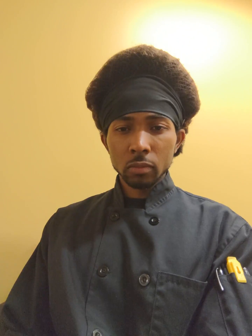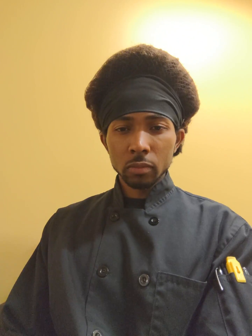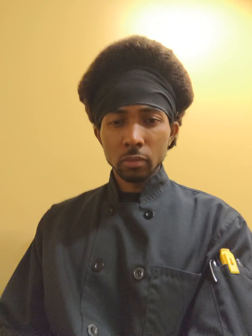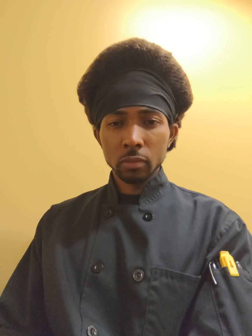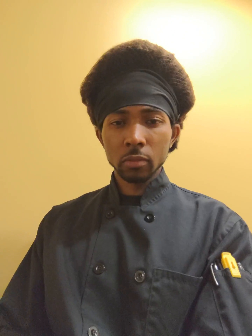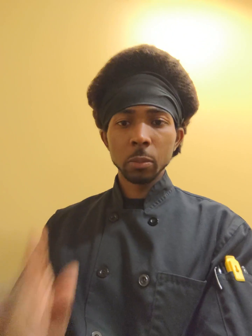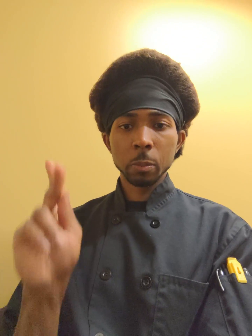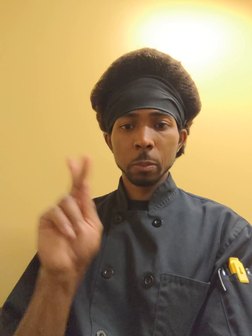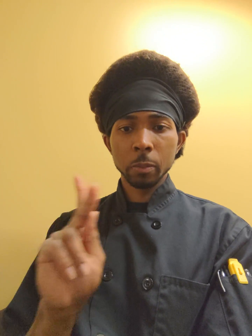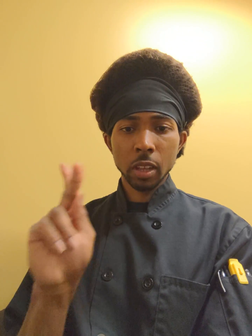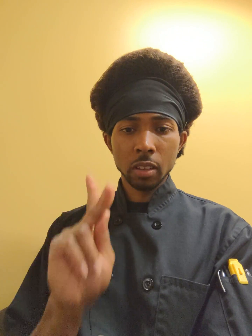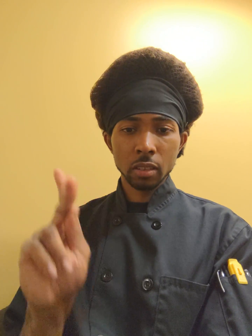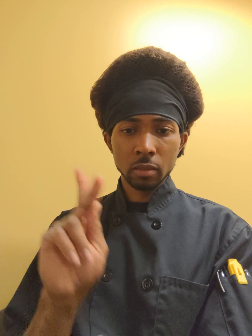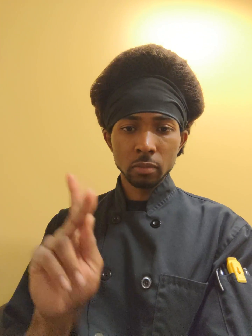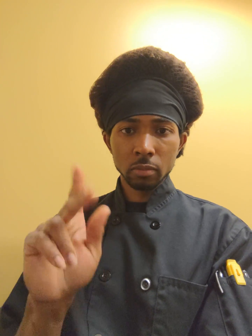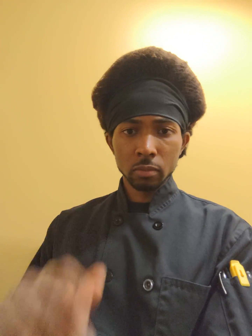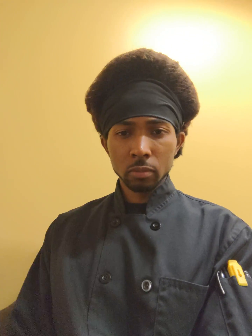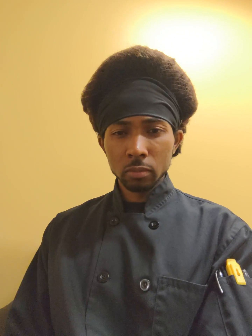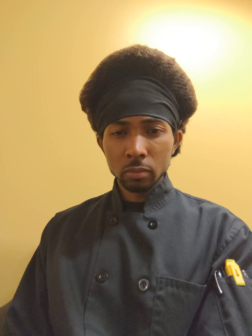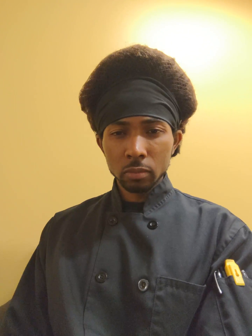people